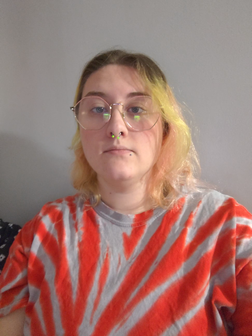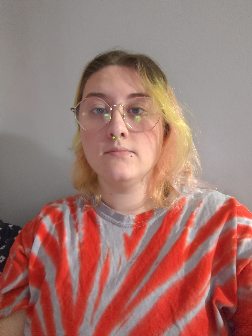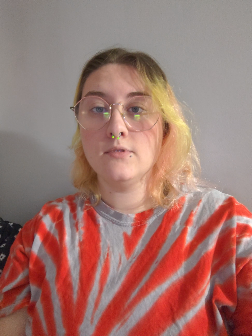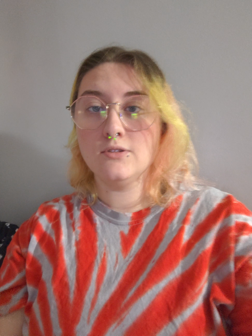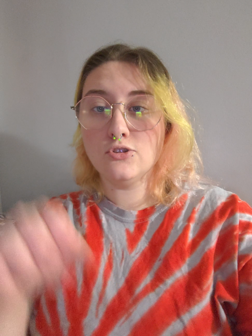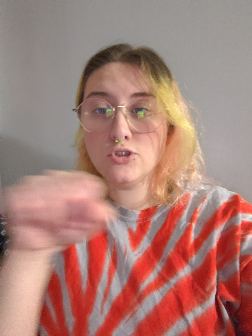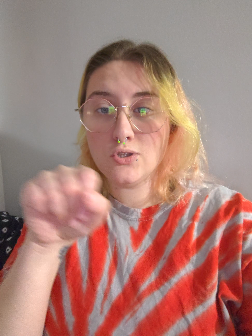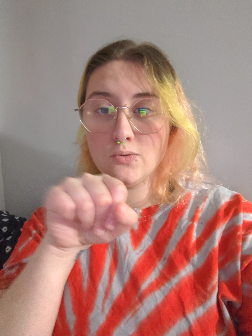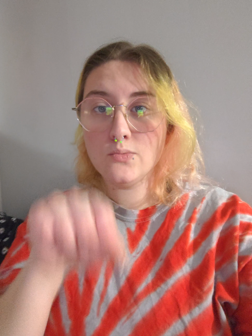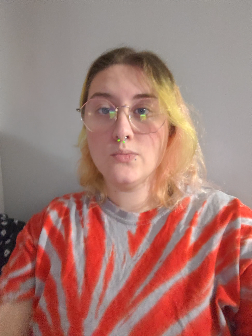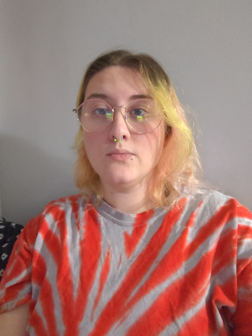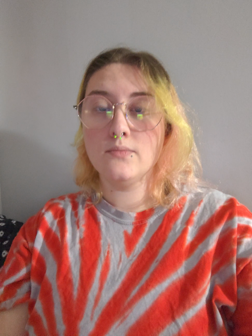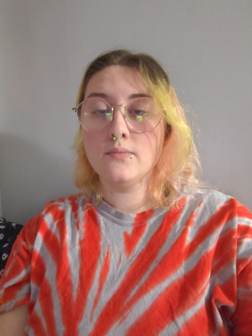shoe